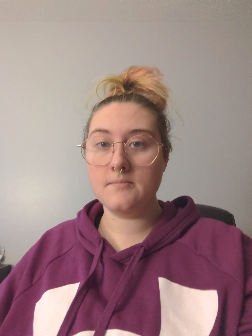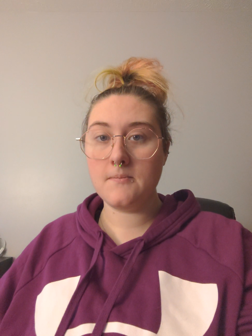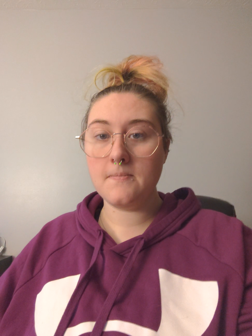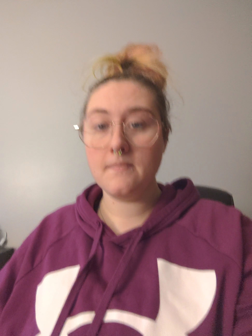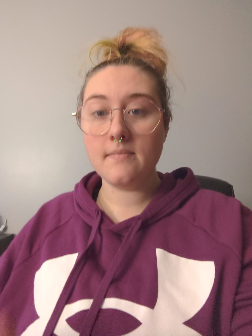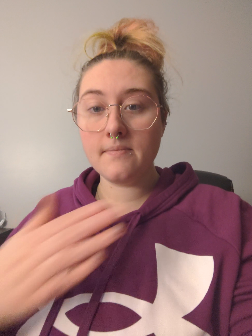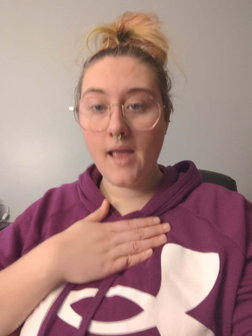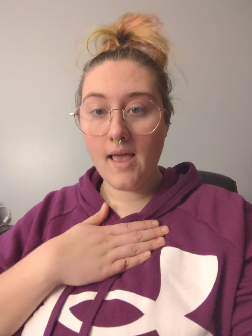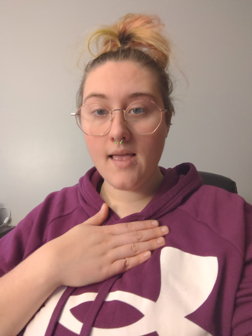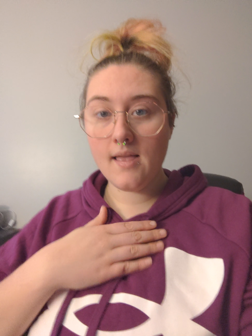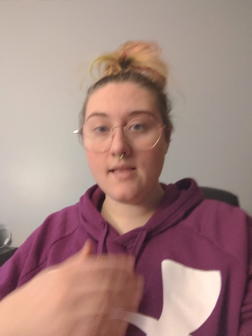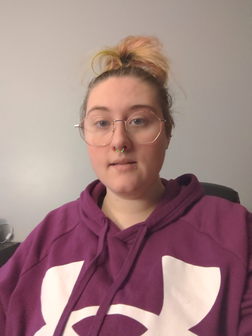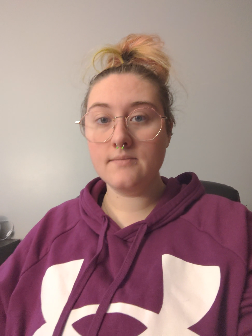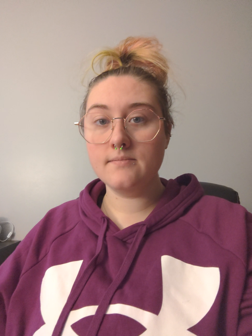my